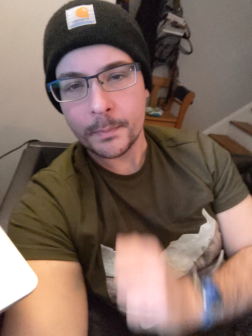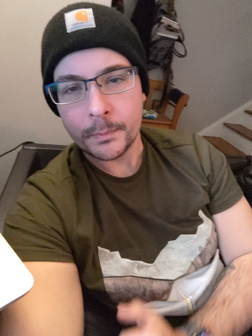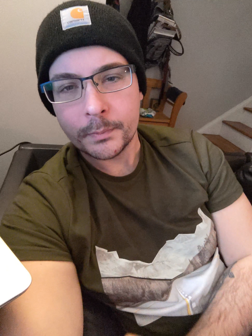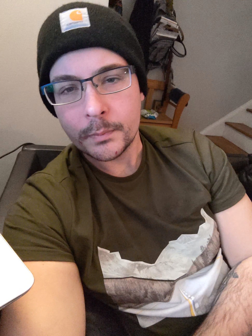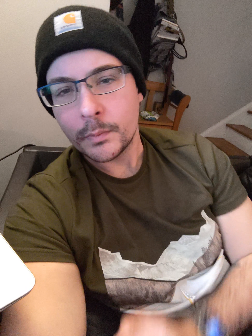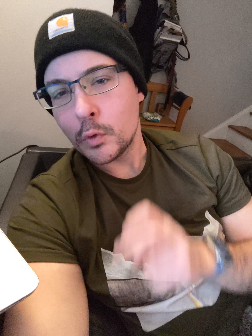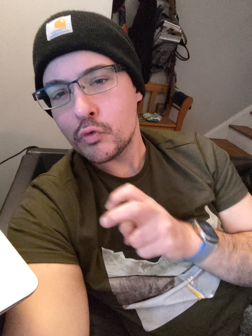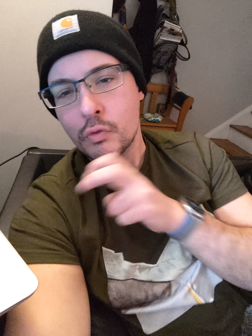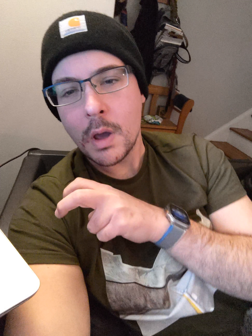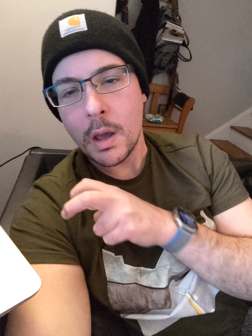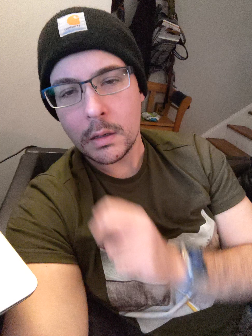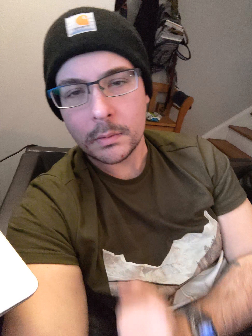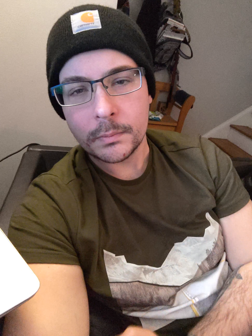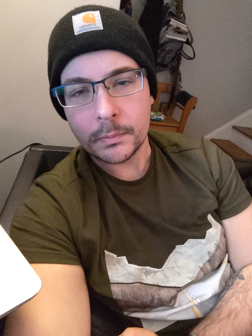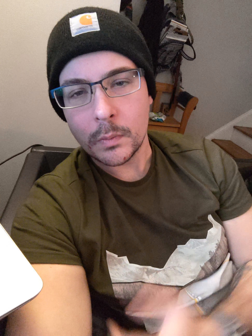ride